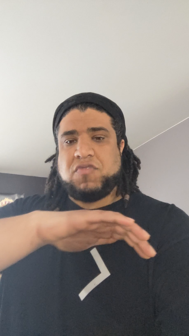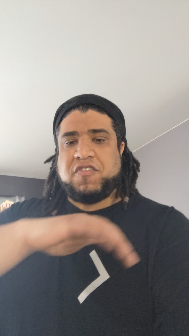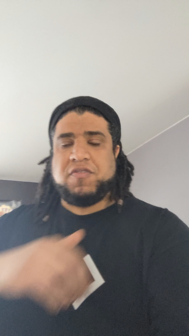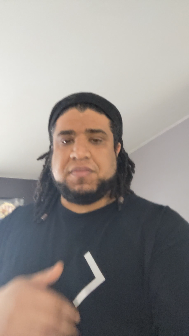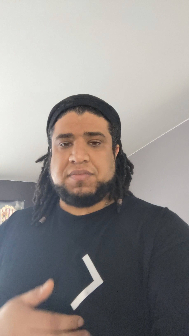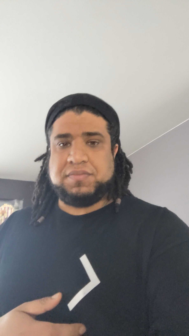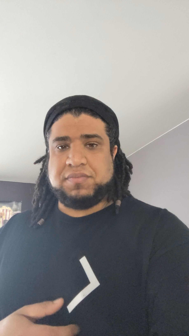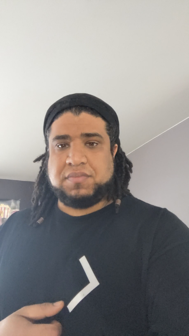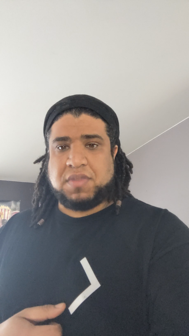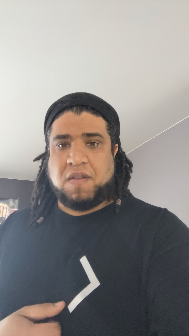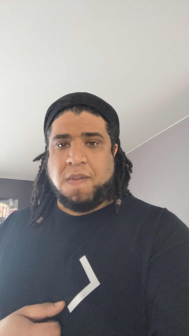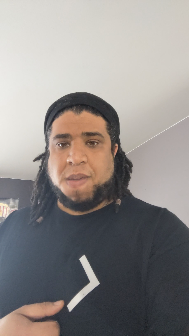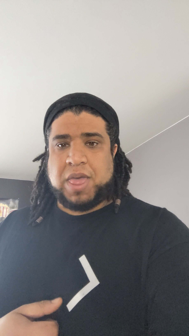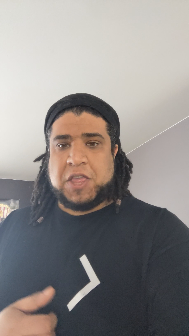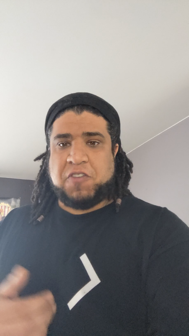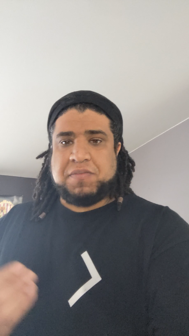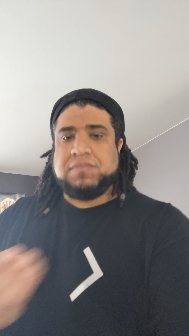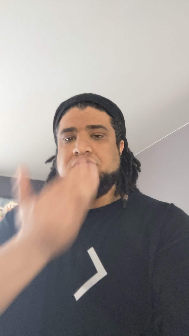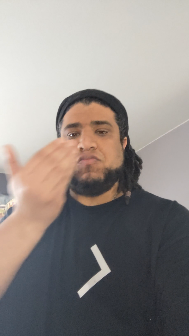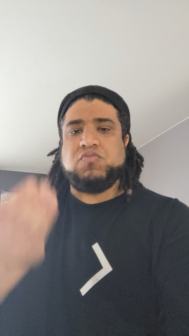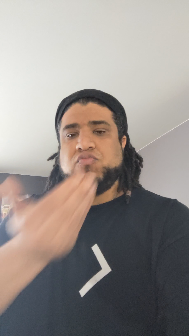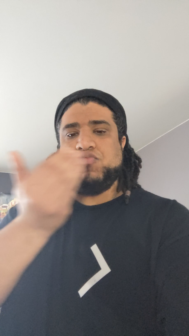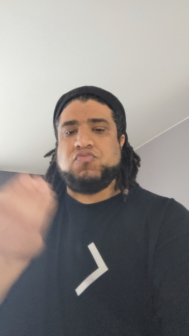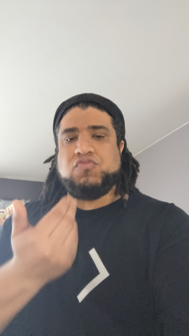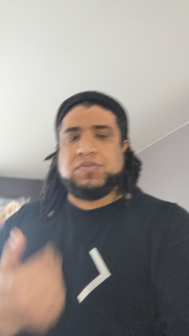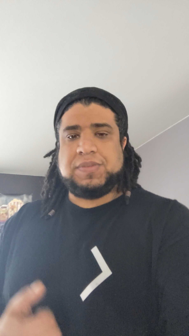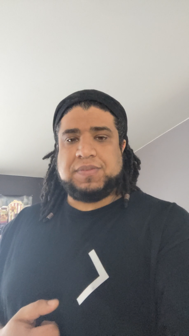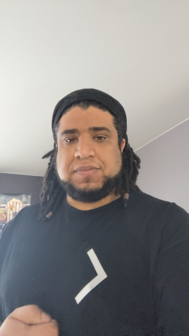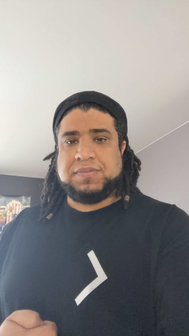new